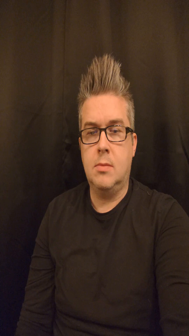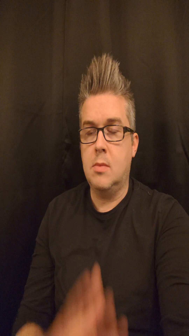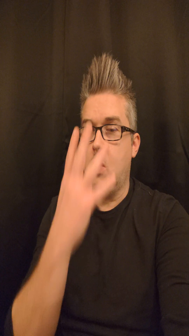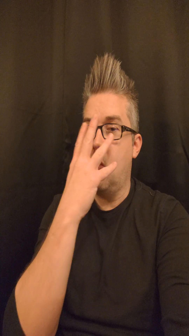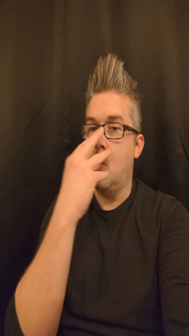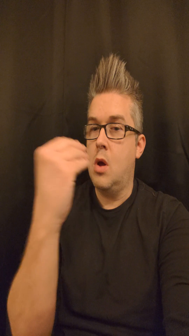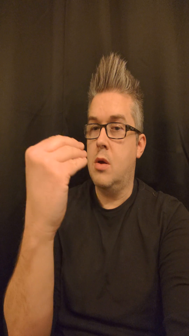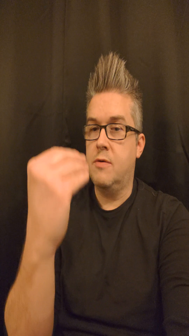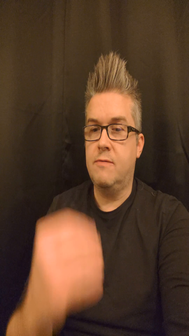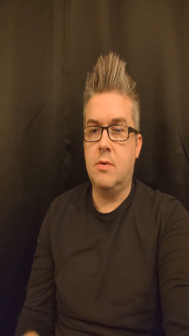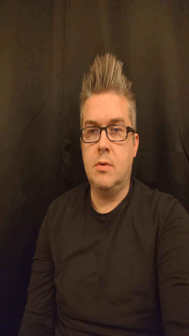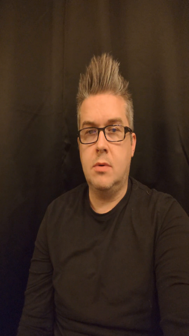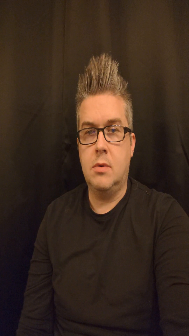wolf